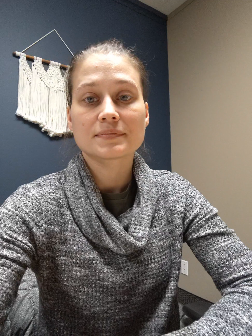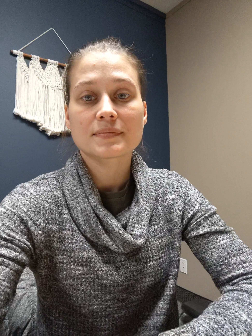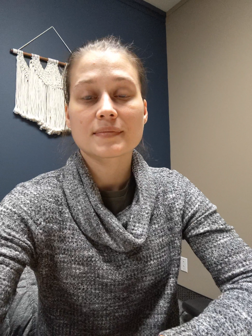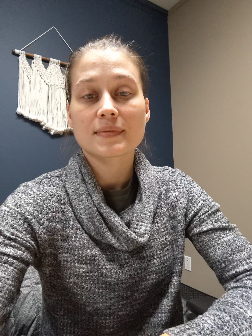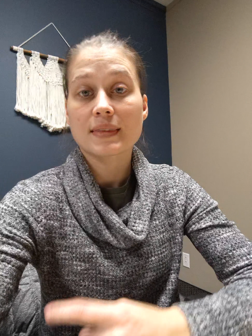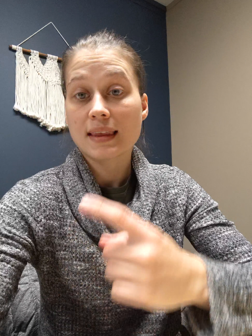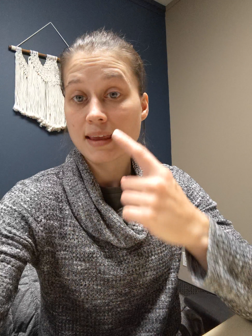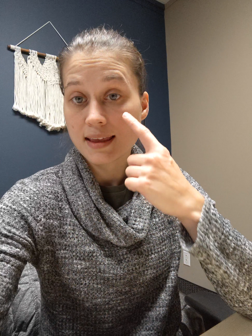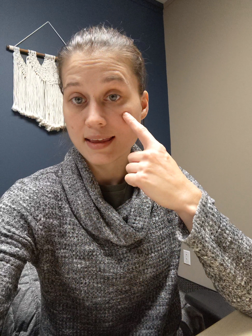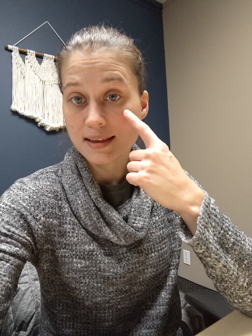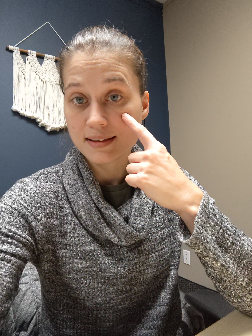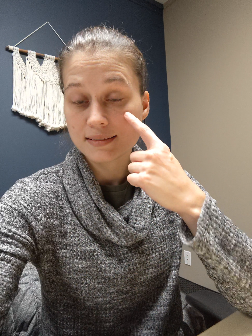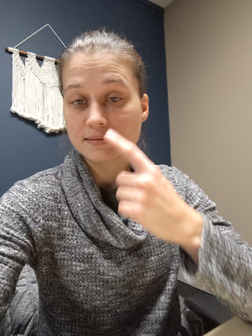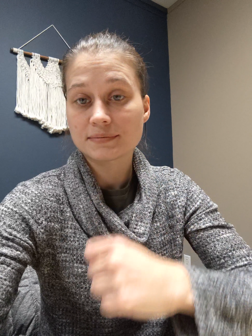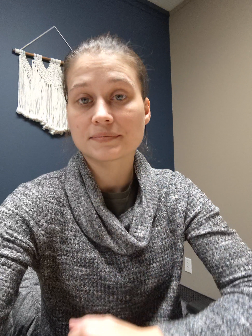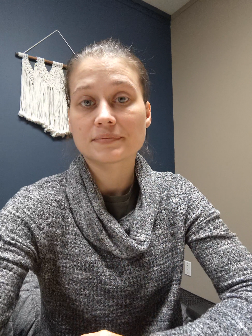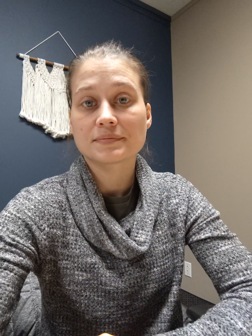eye